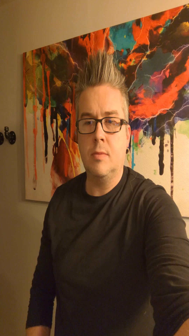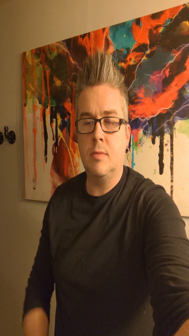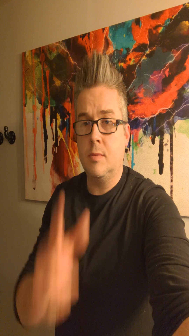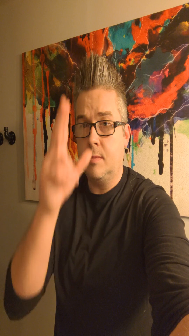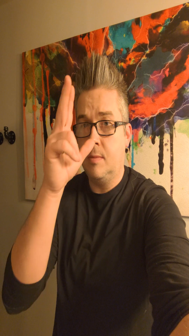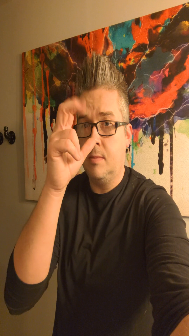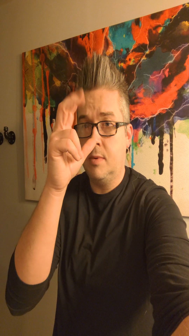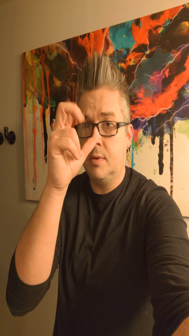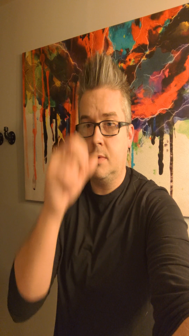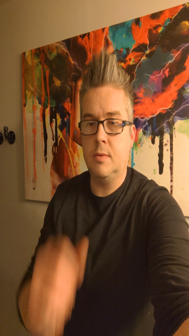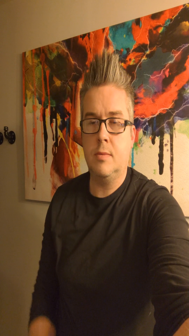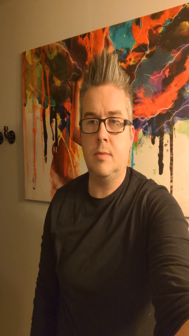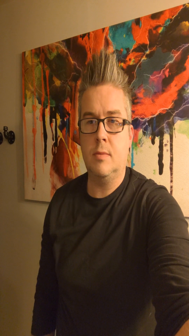bug